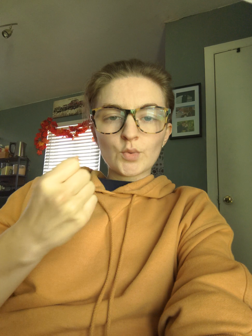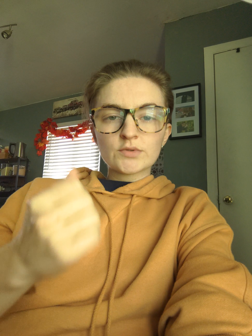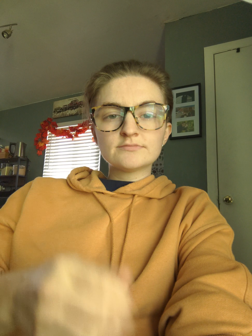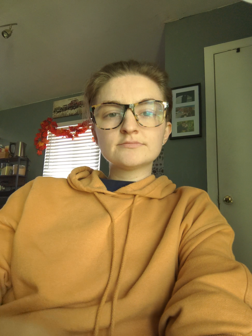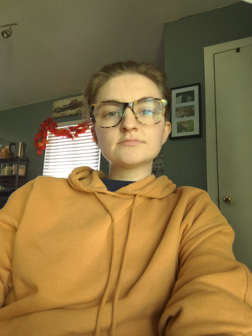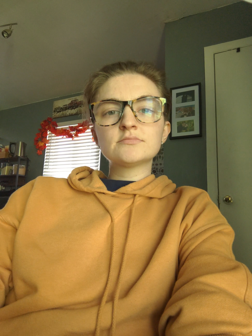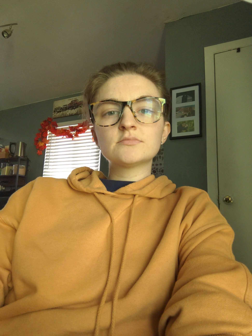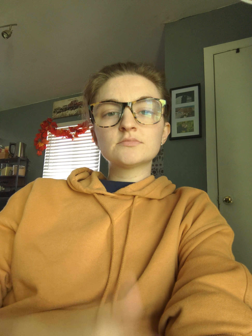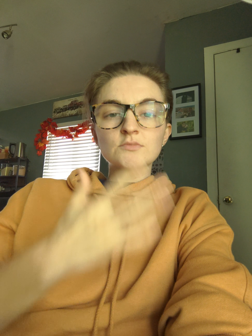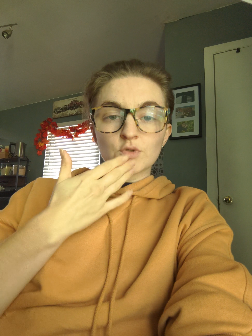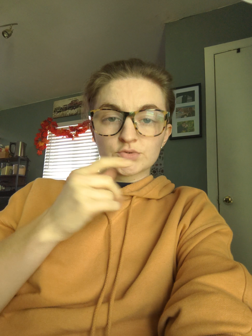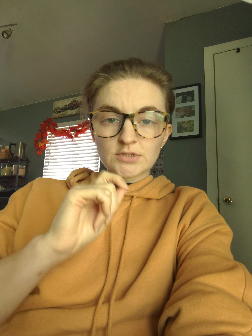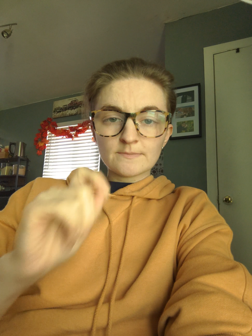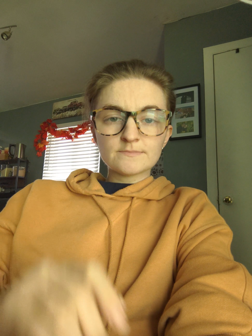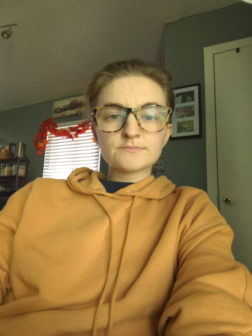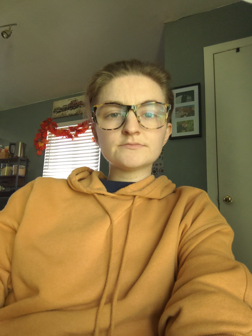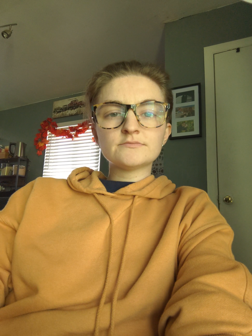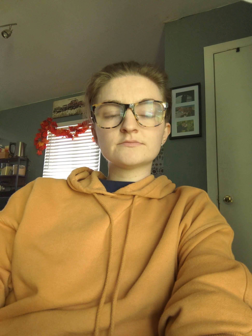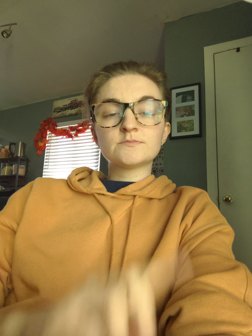crayon